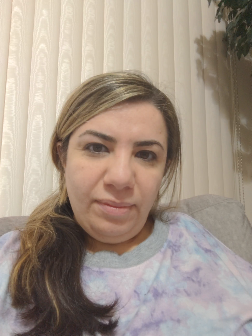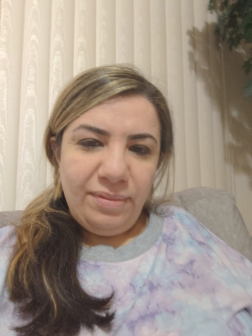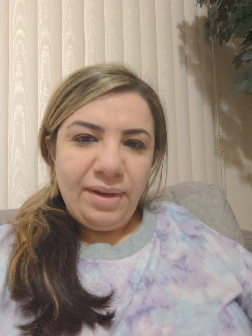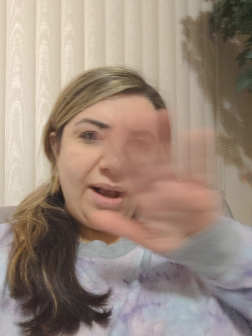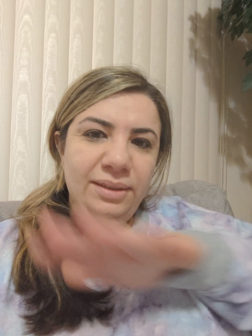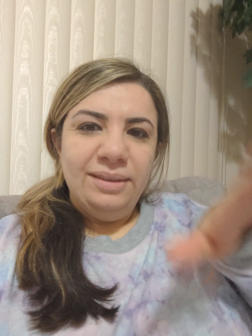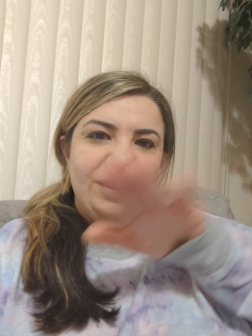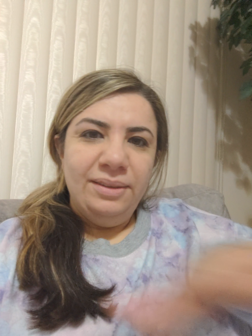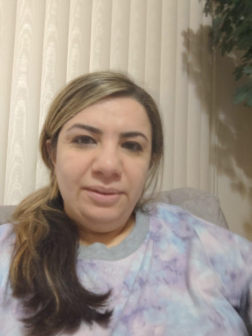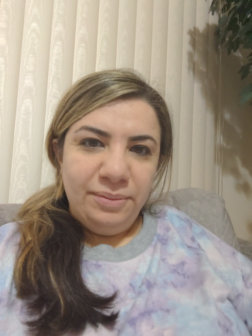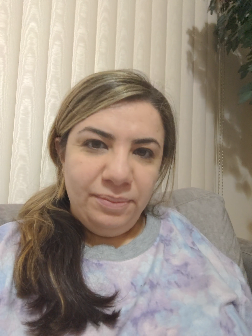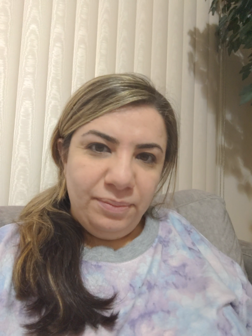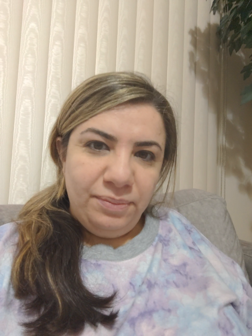clean